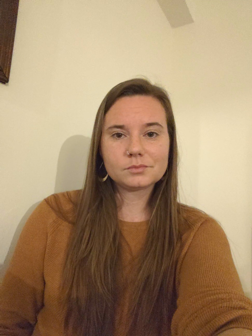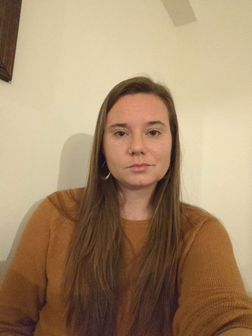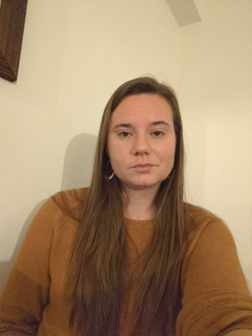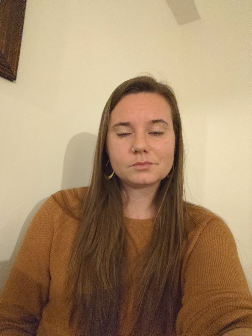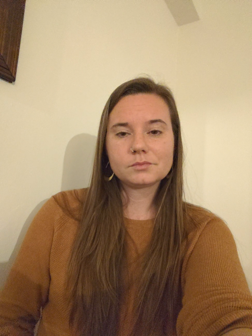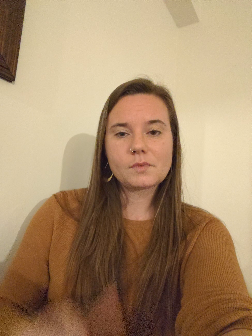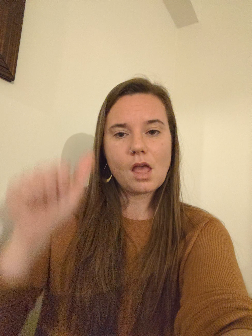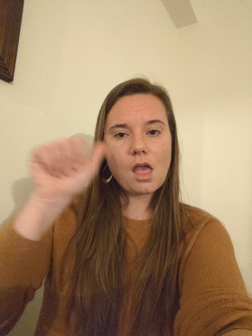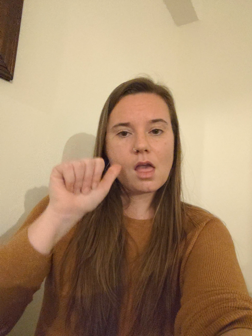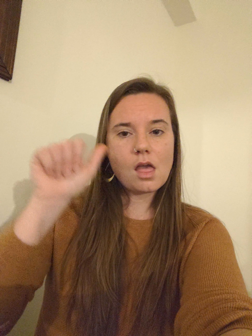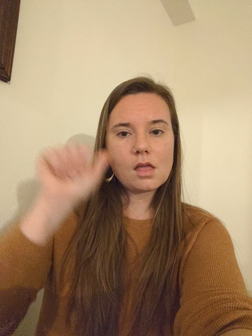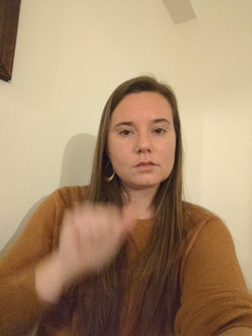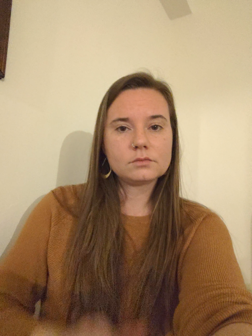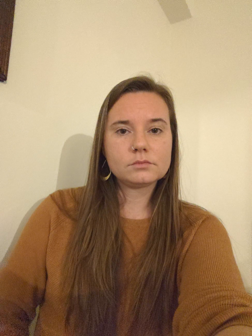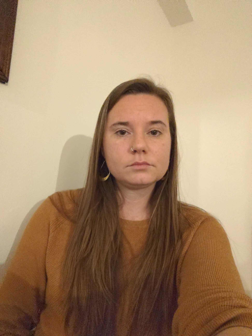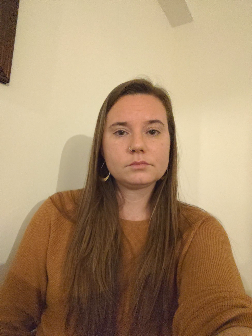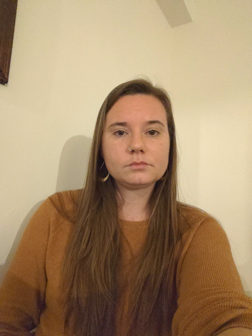aunt